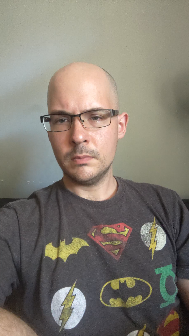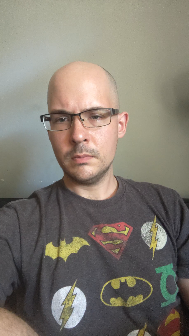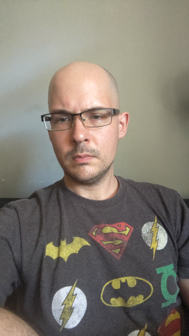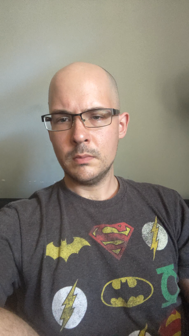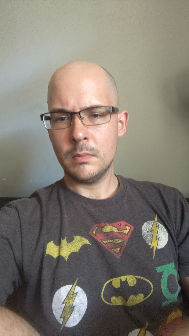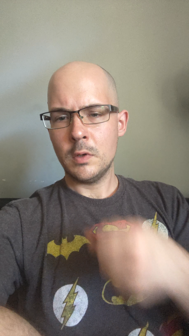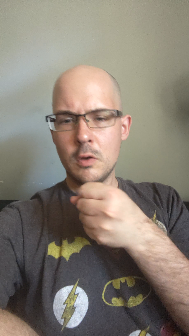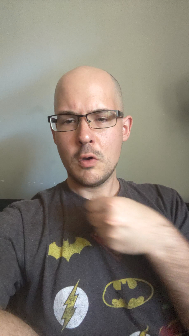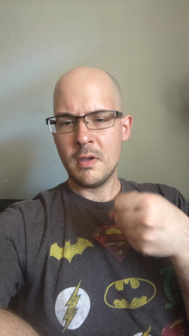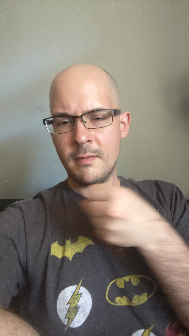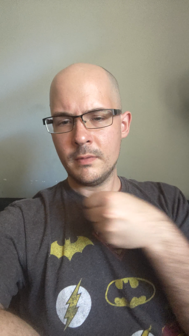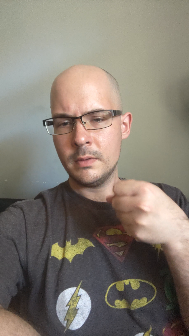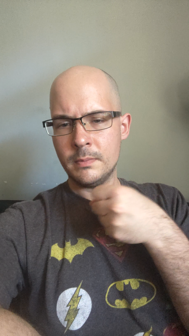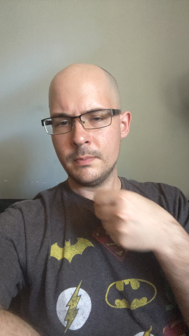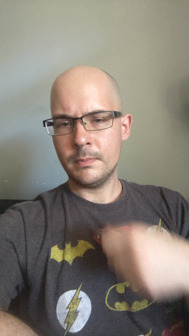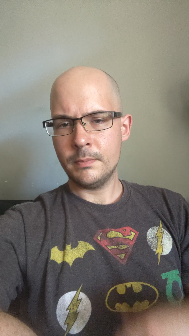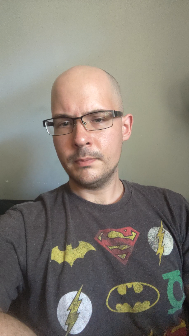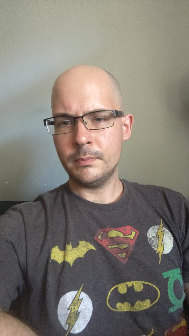coffee